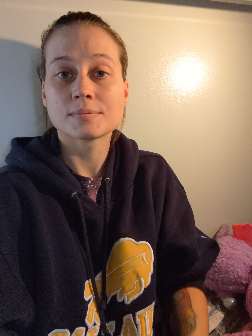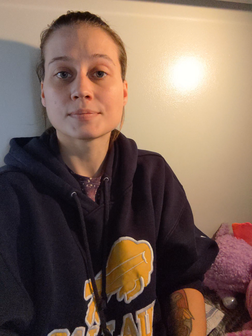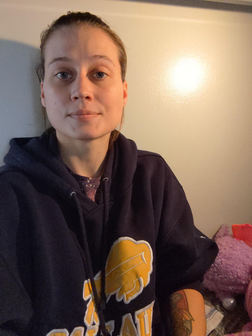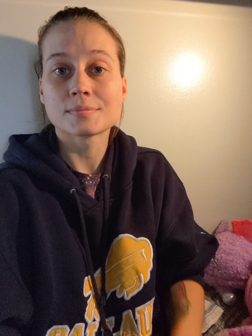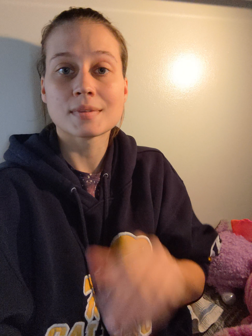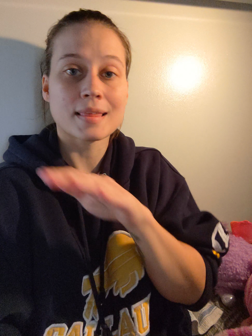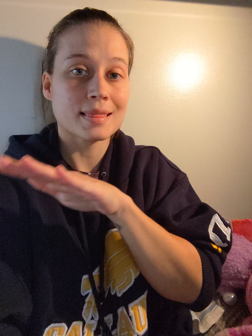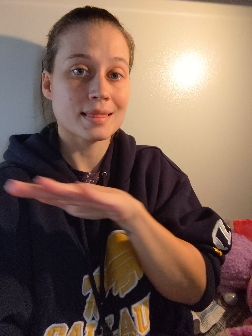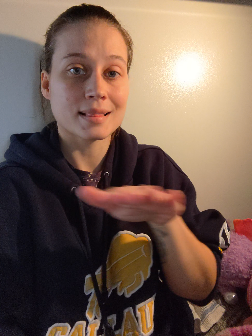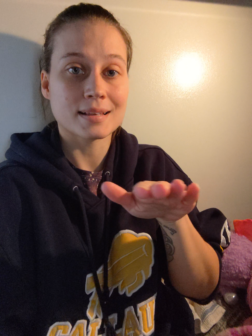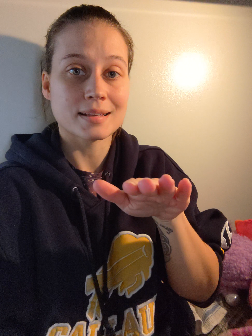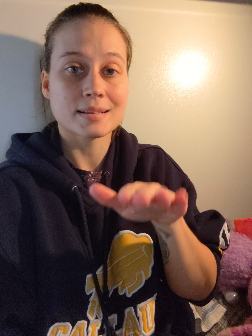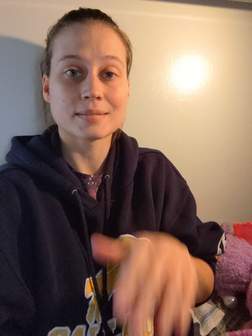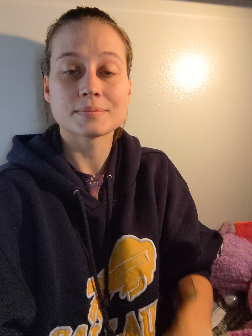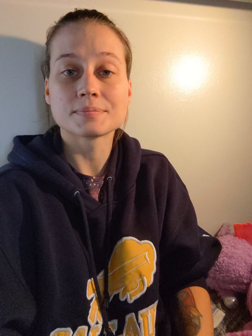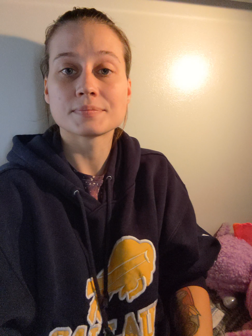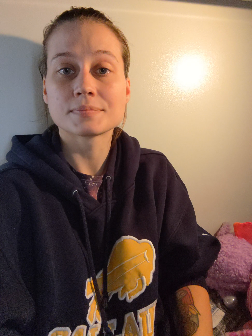clean